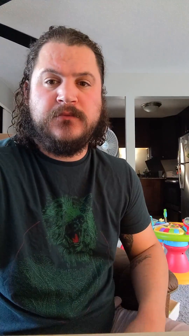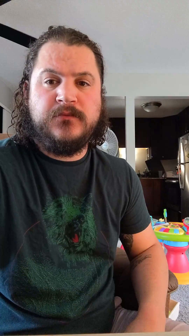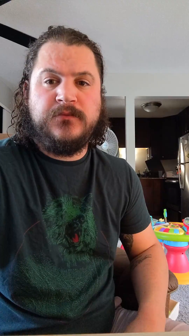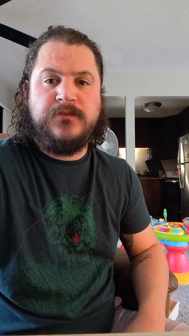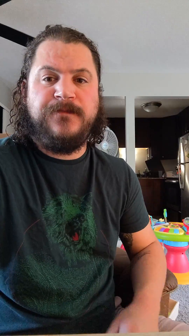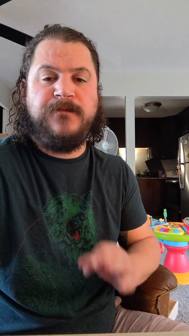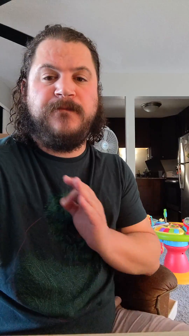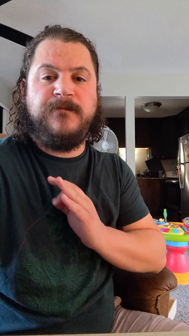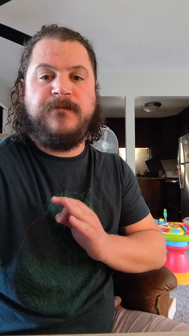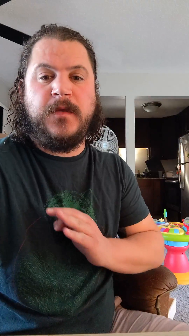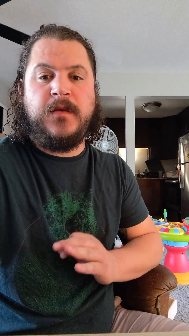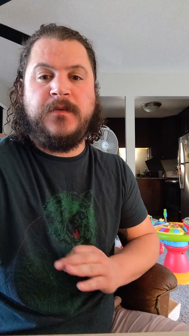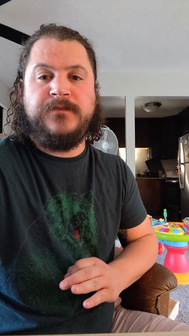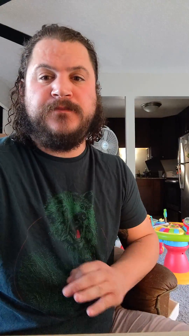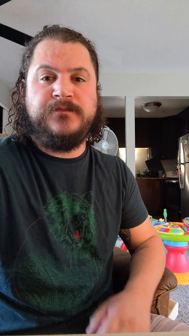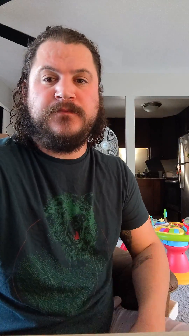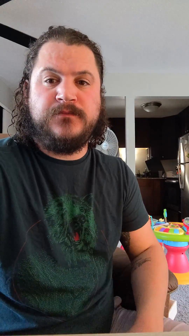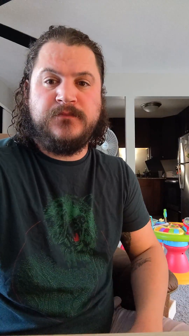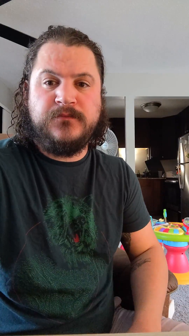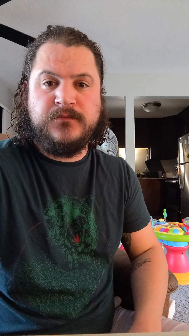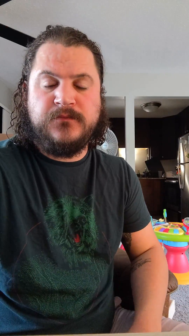button